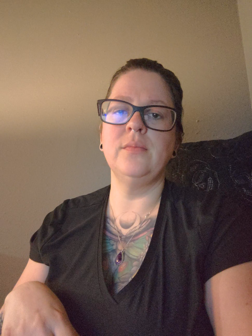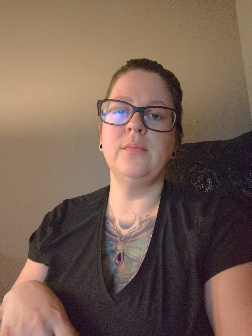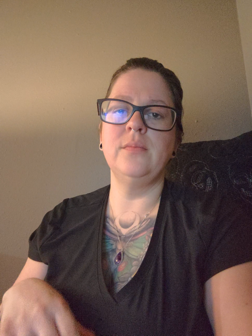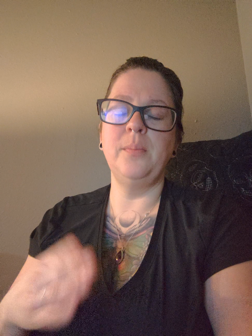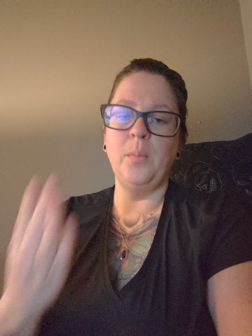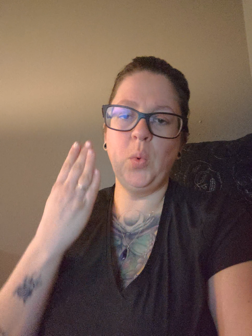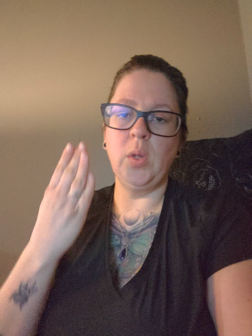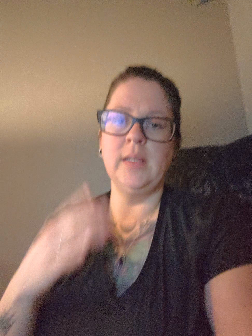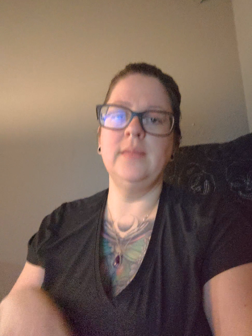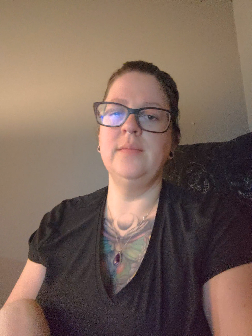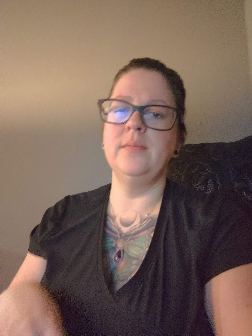morning